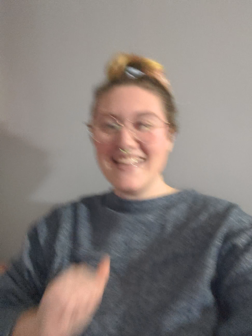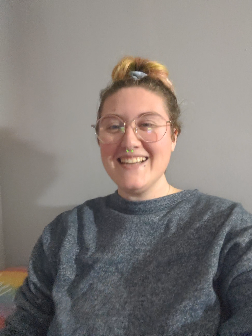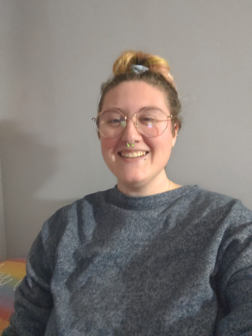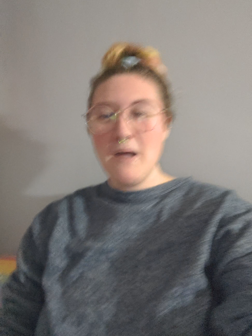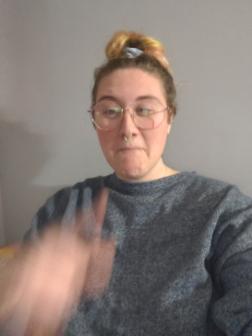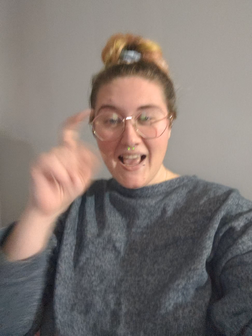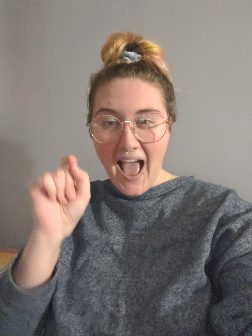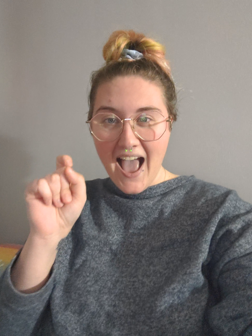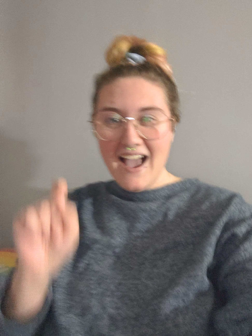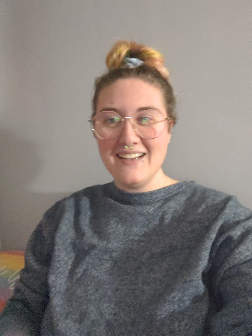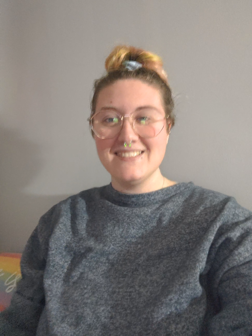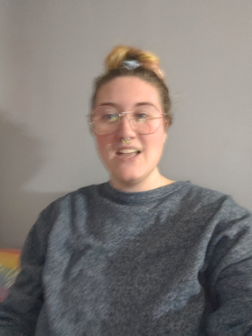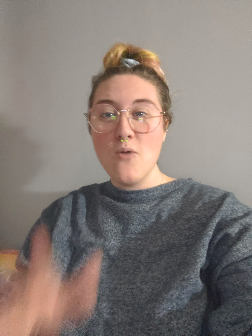because